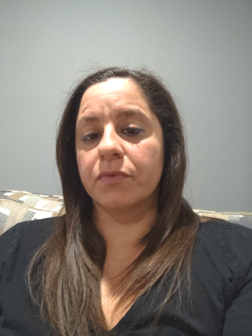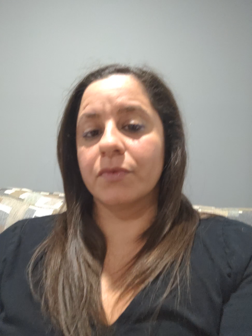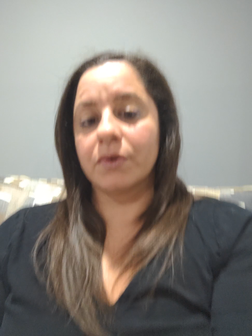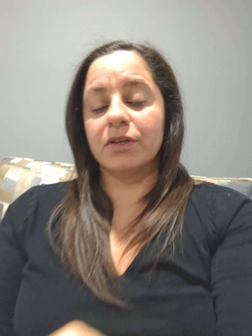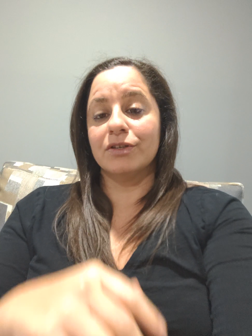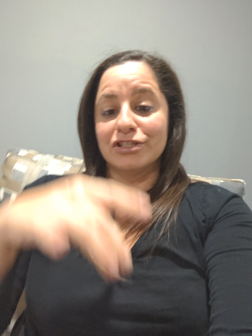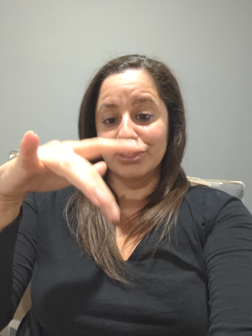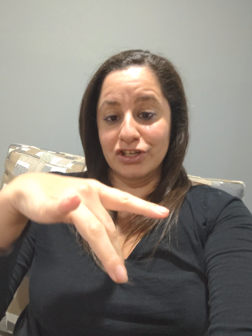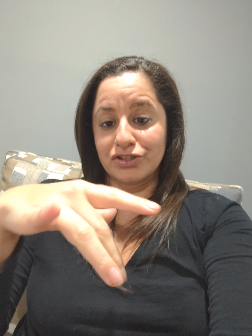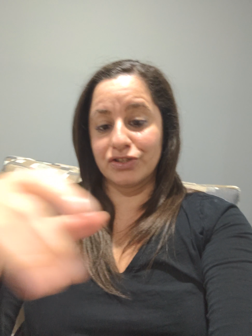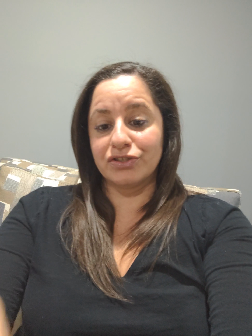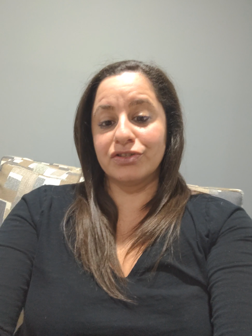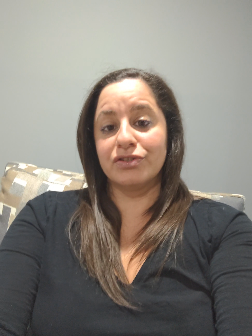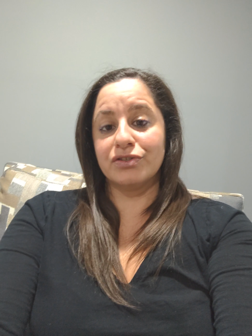touch